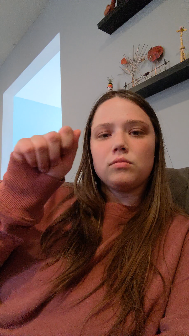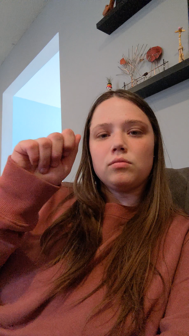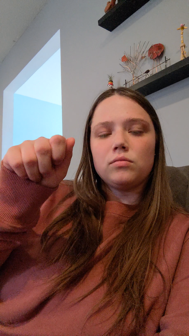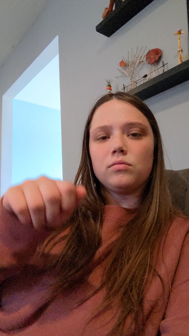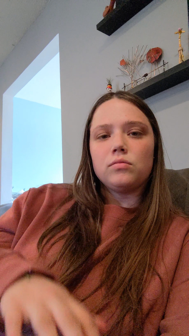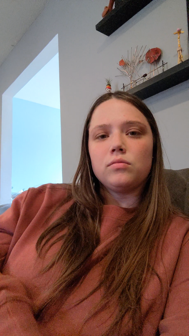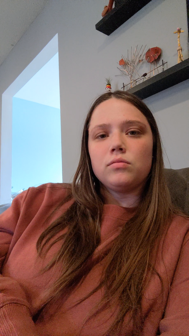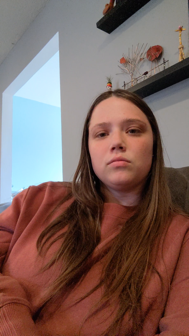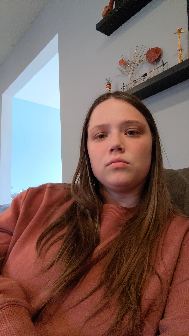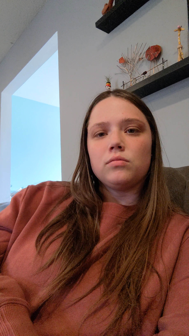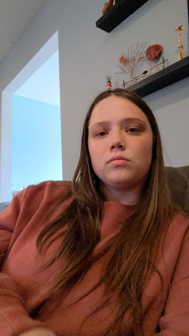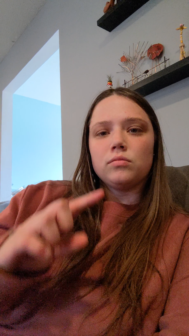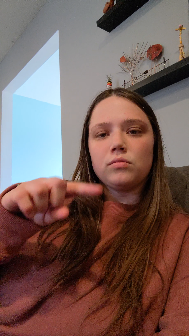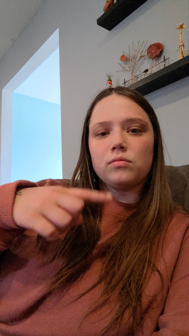about